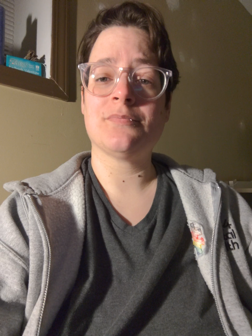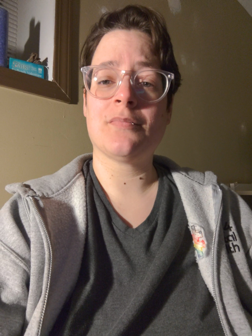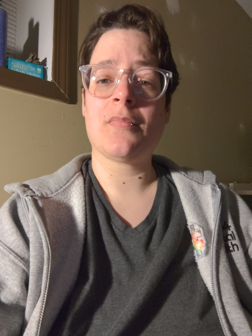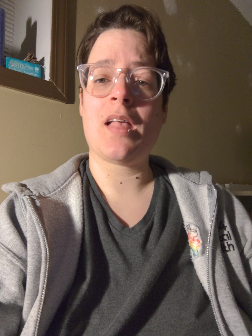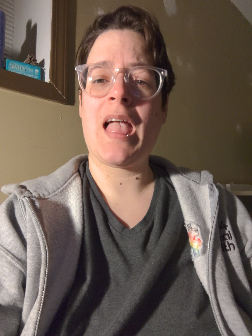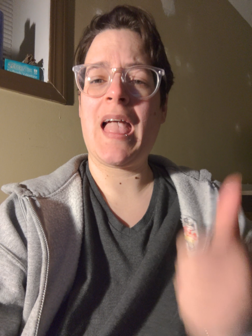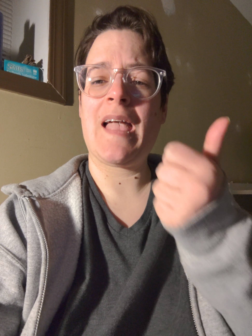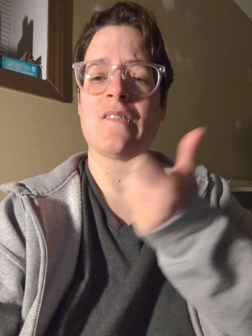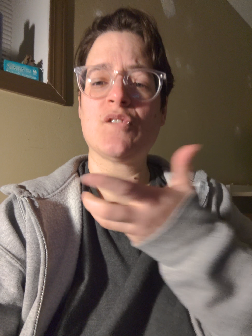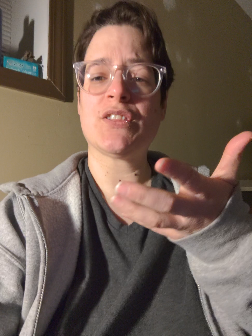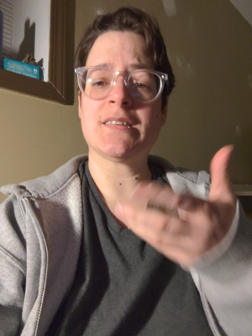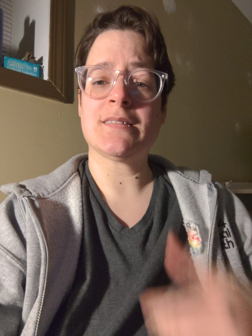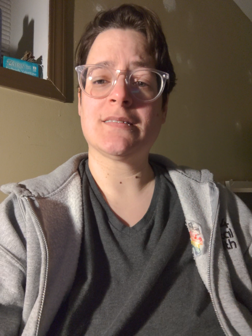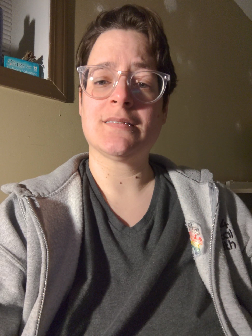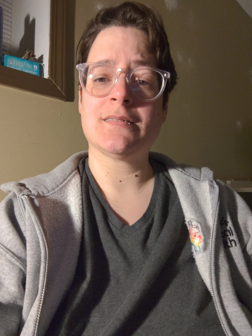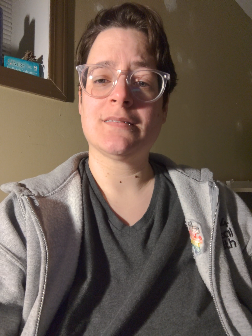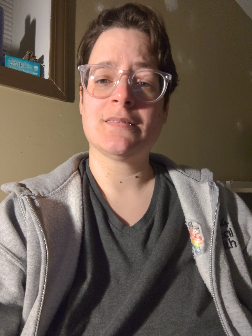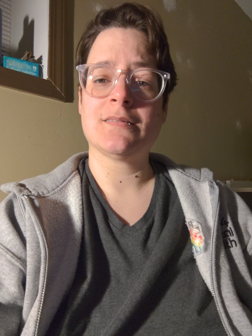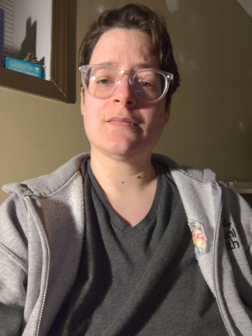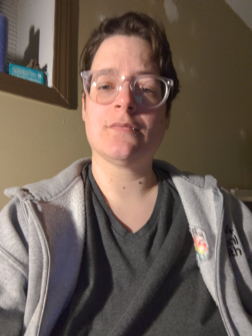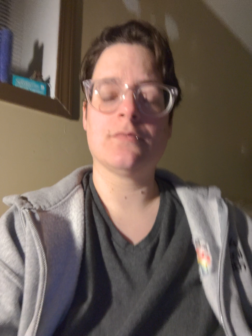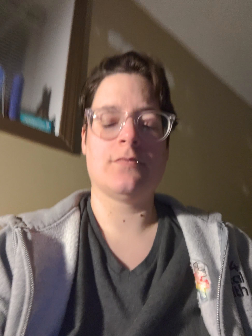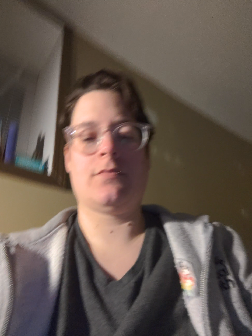every